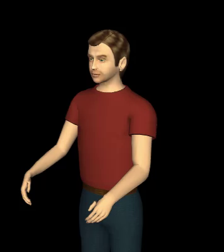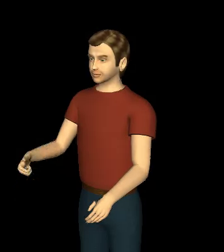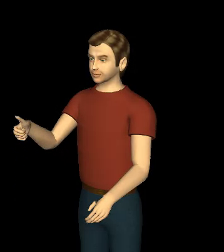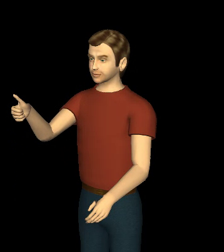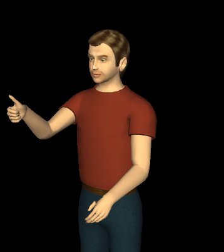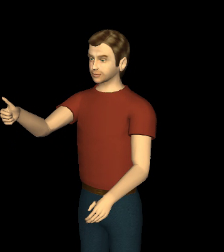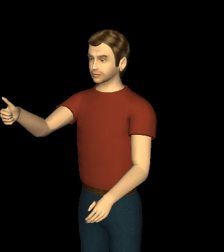1